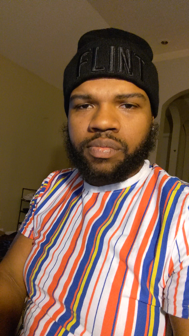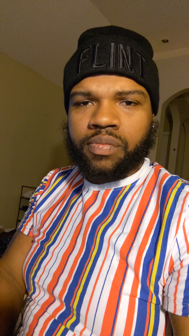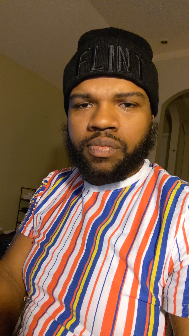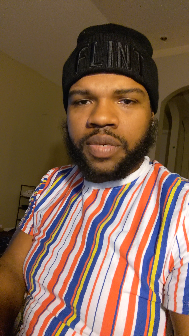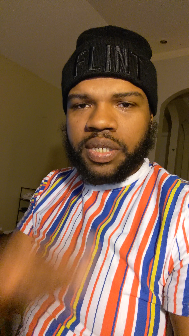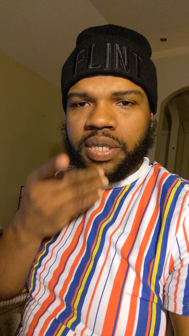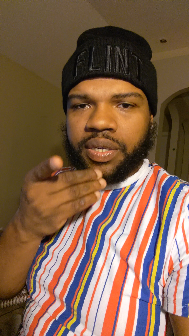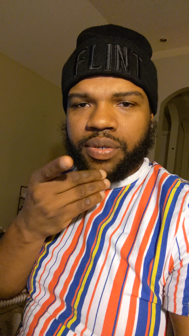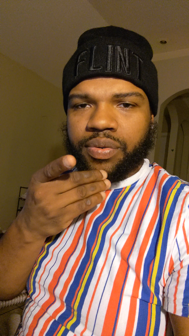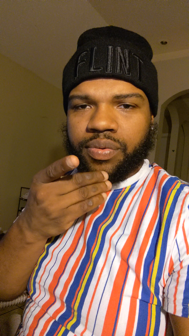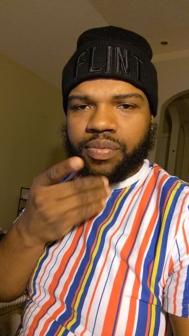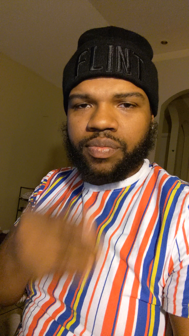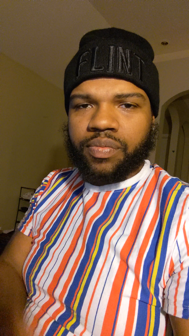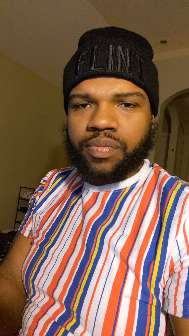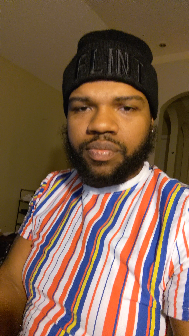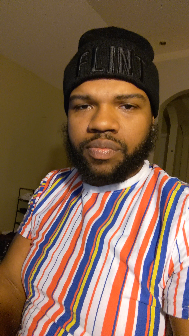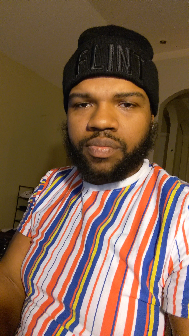dinner